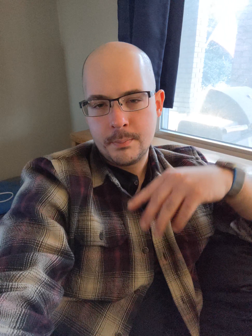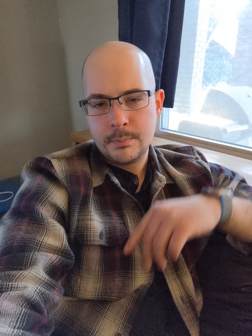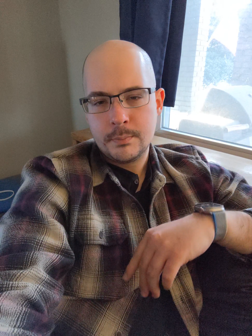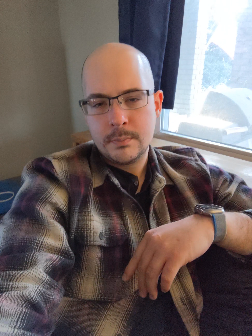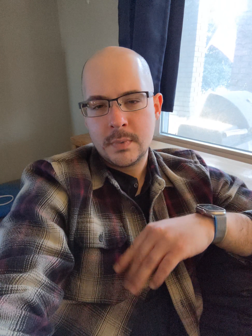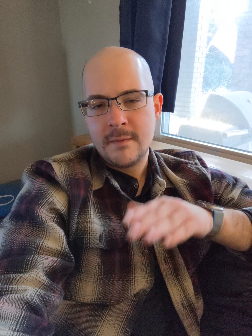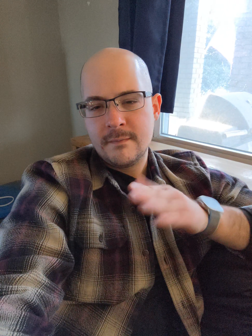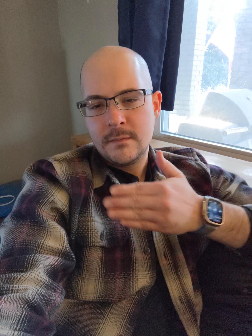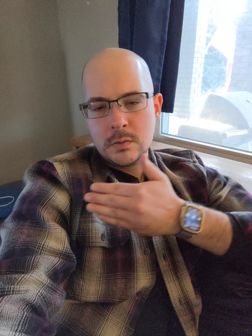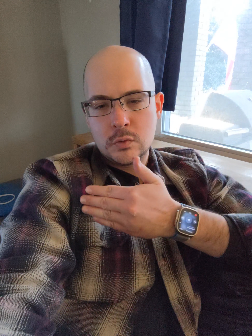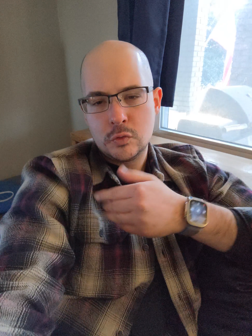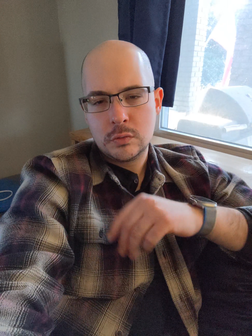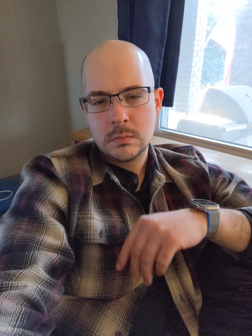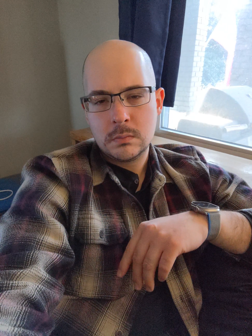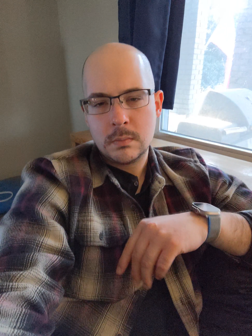fish